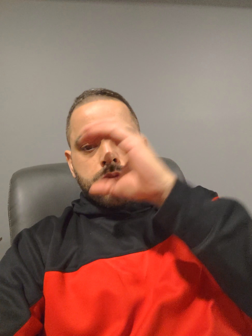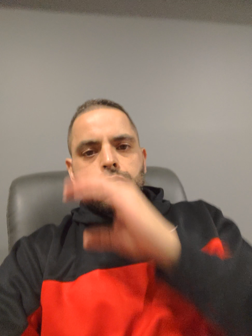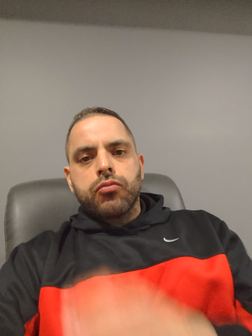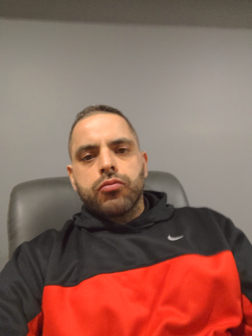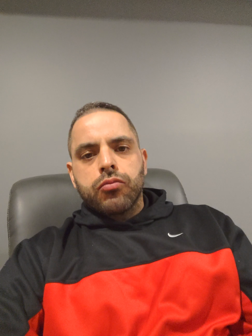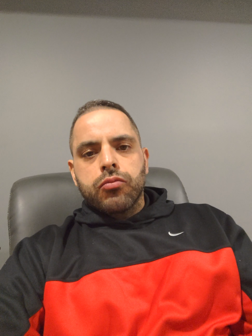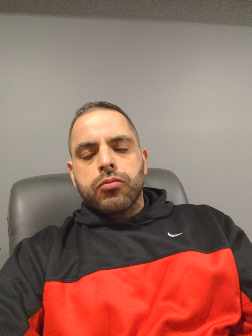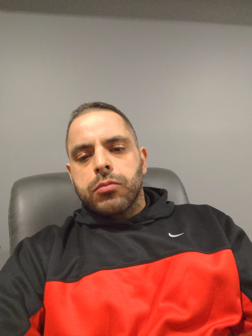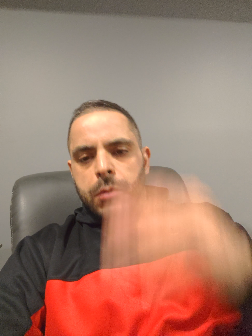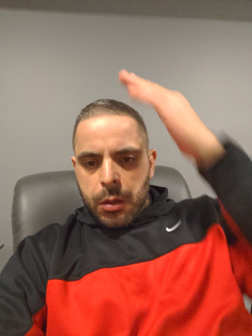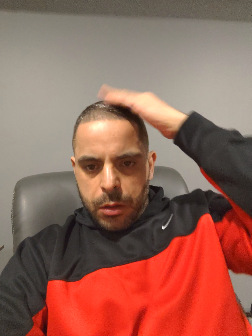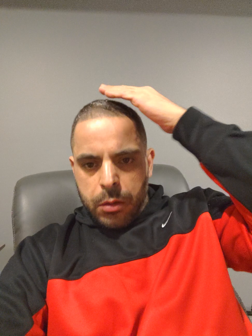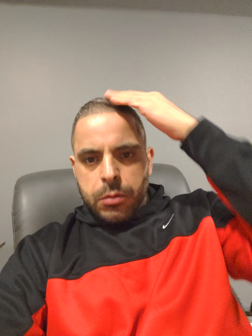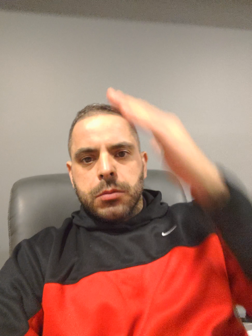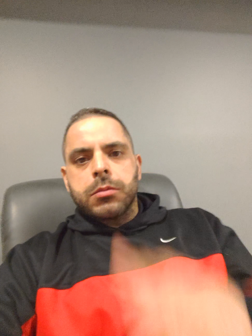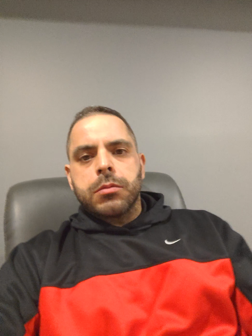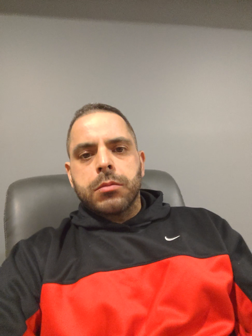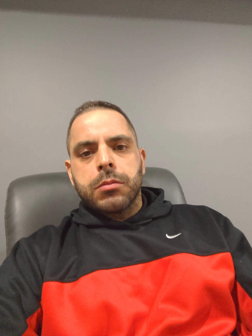hat